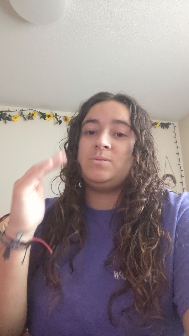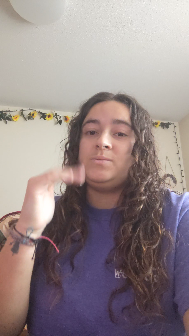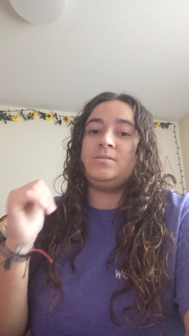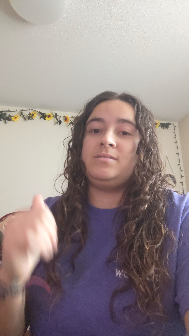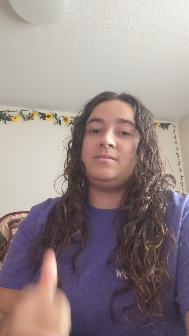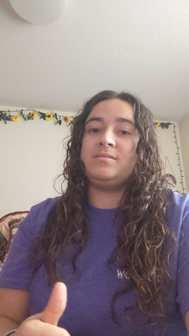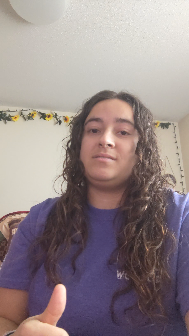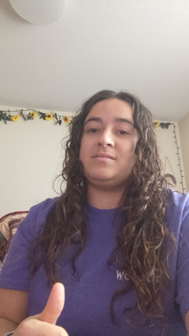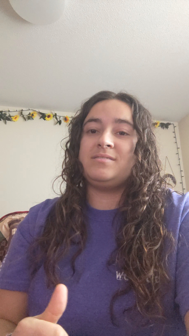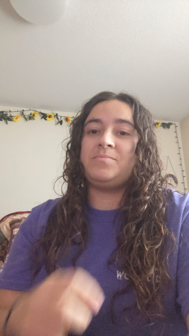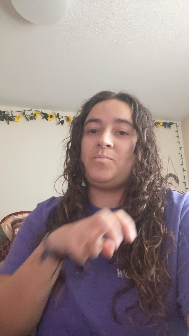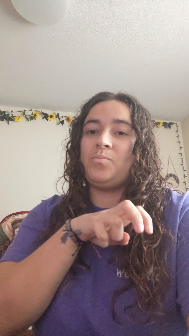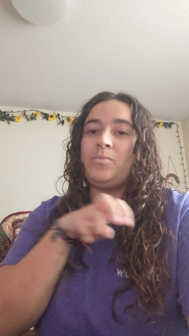bench